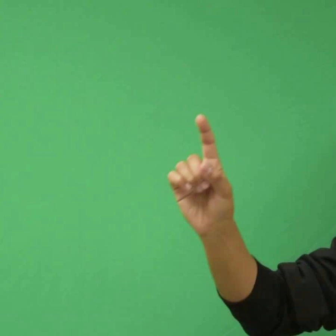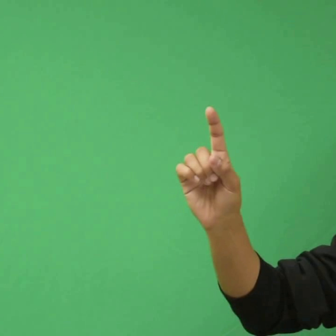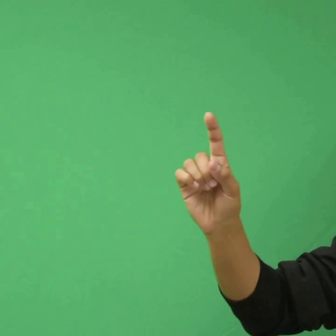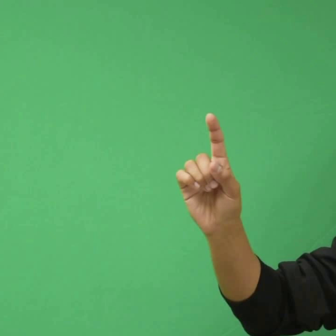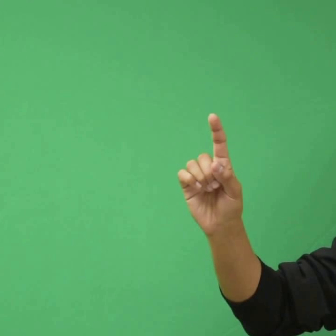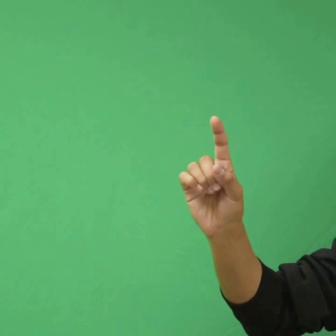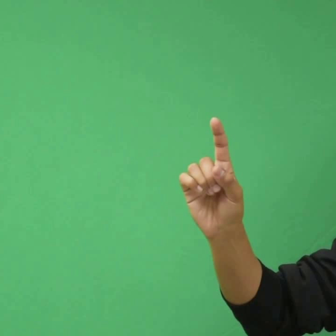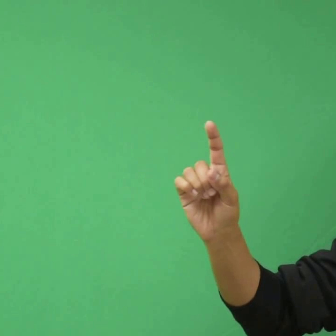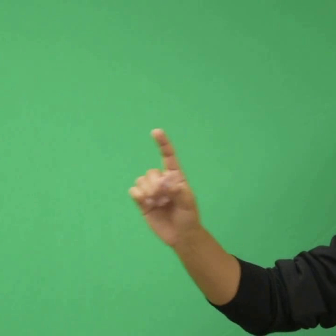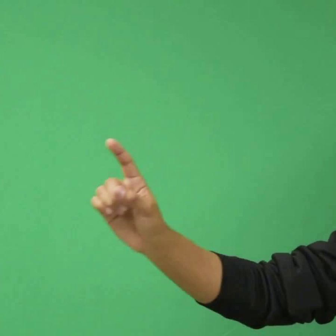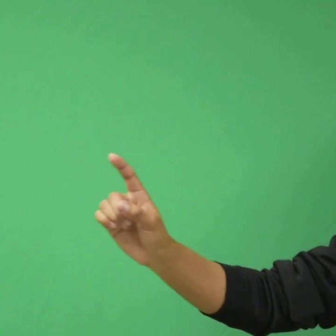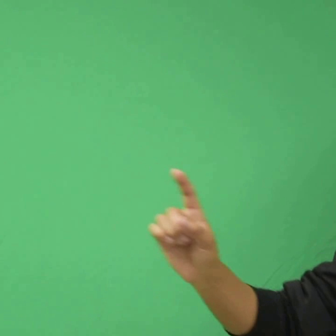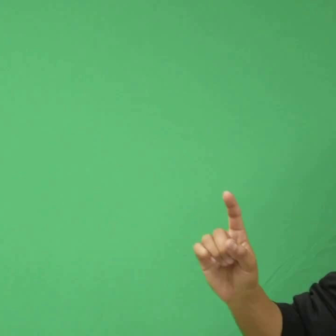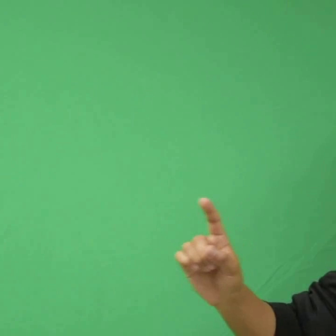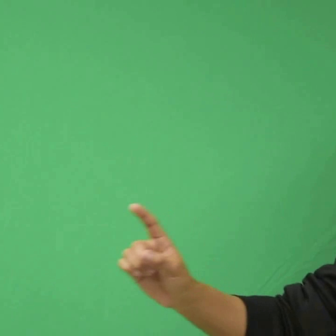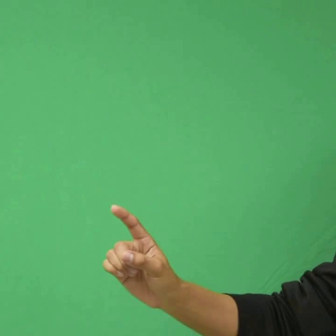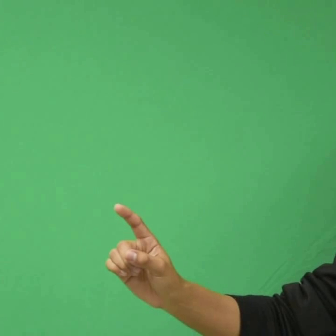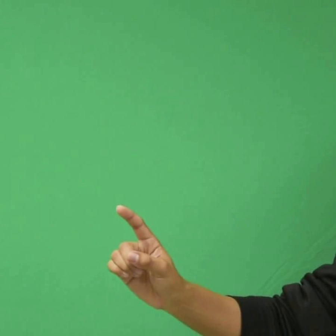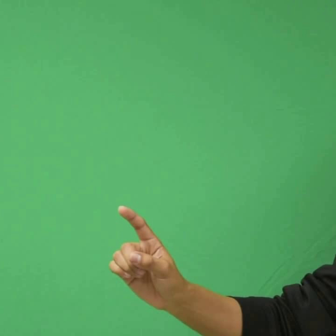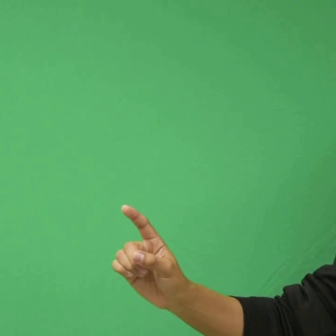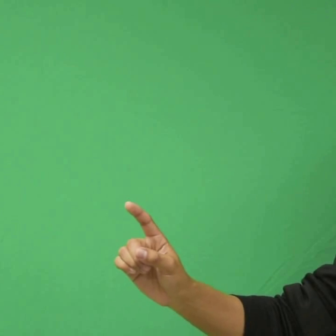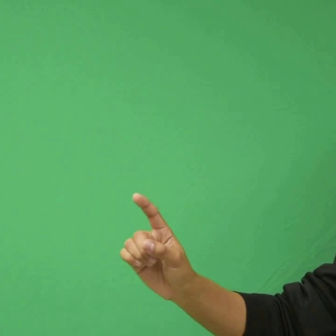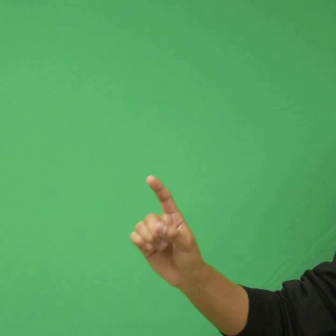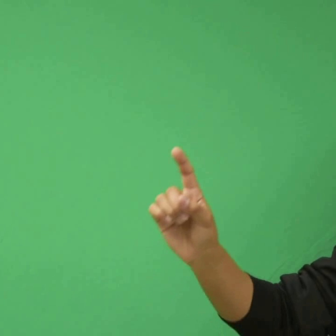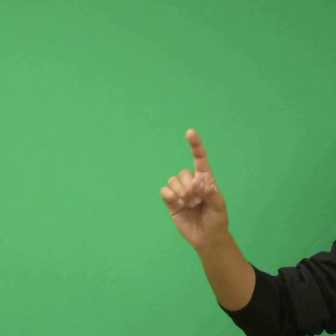Z